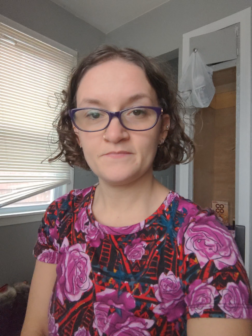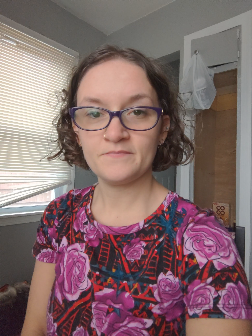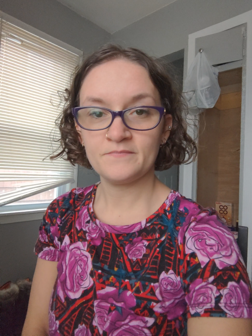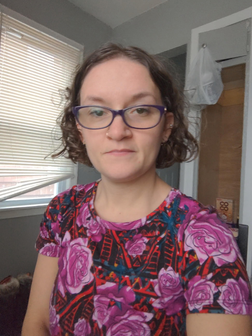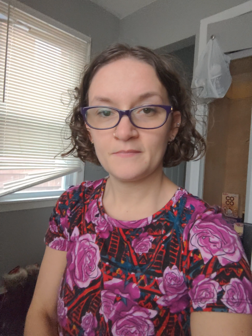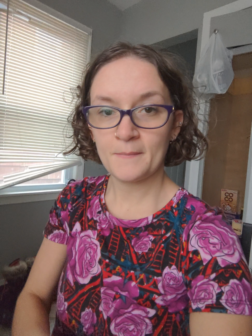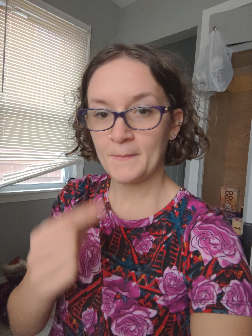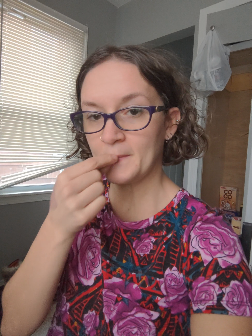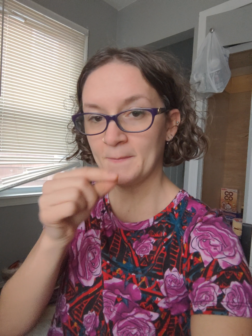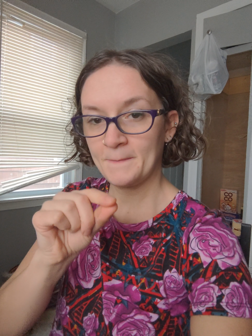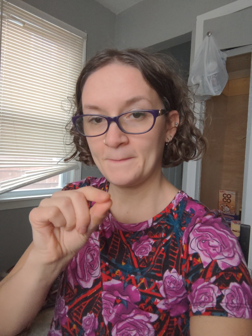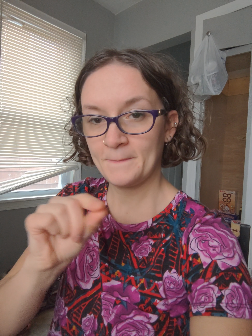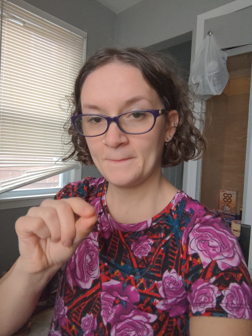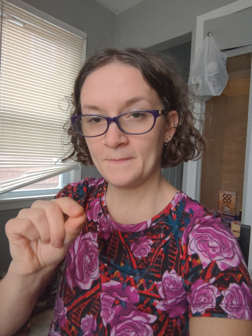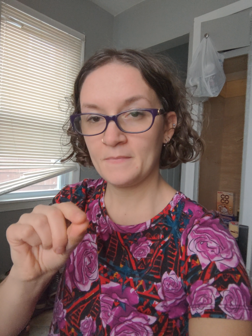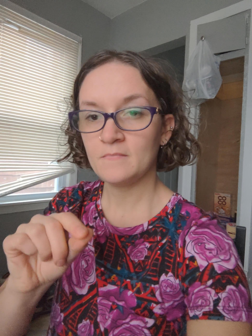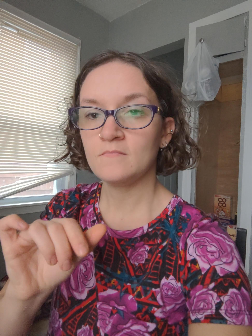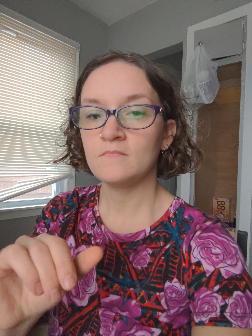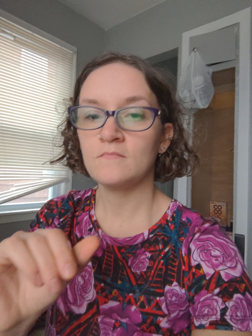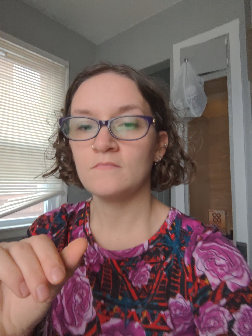pen